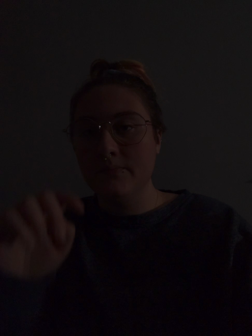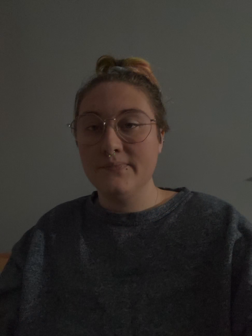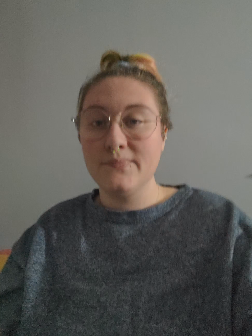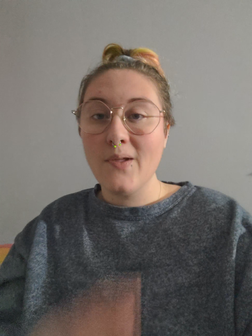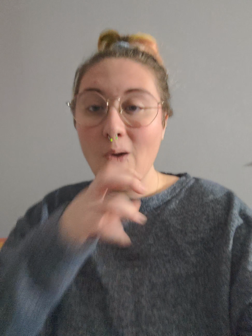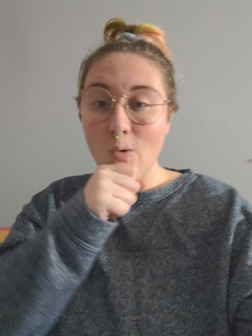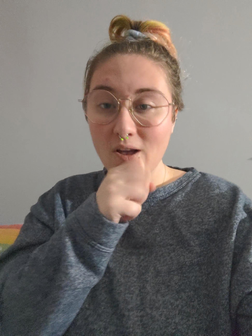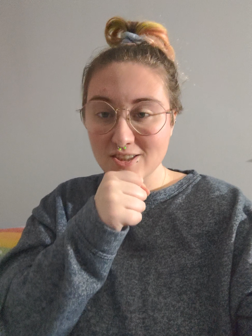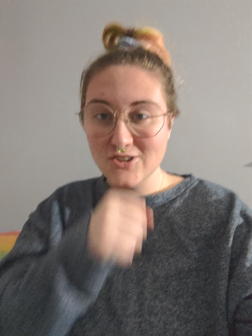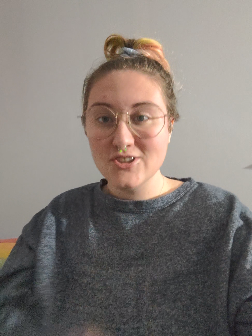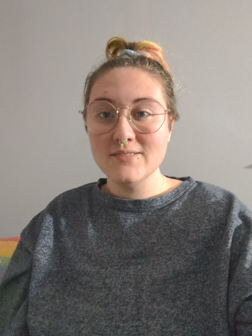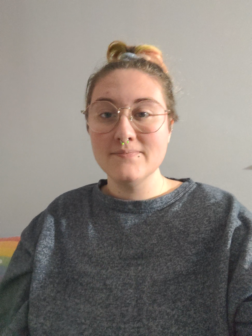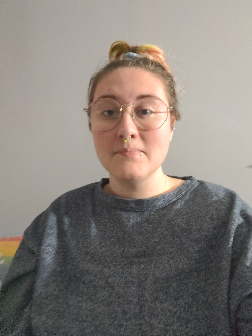orange